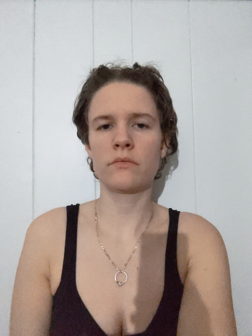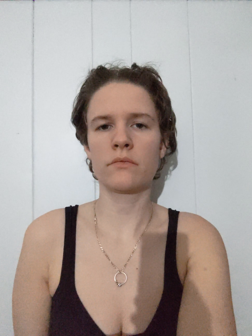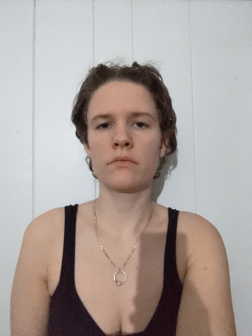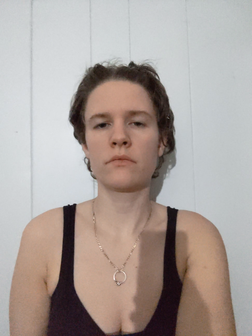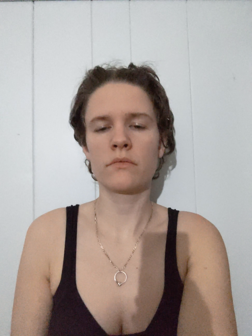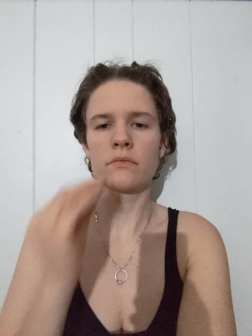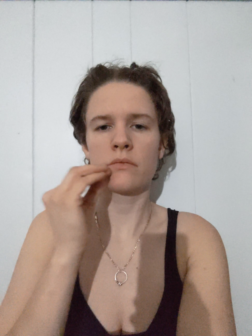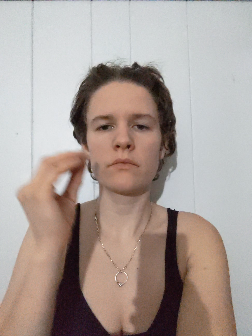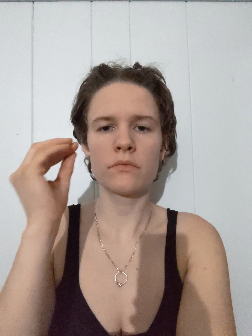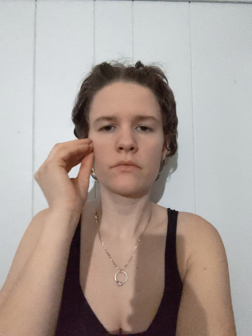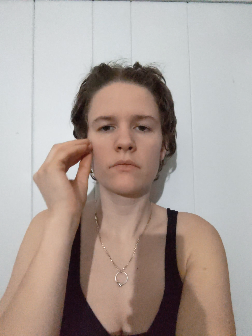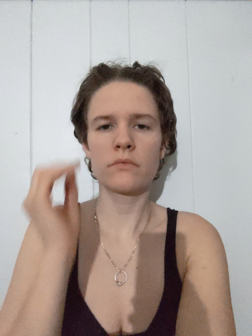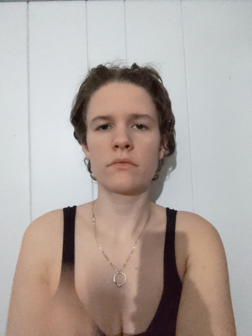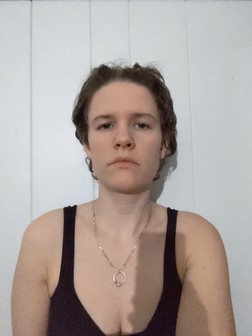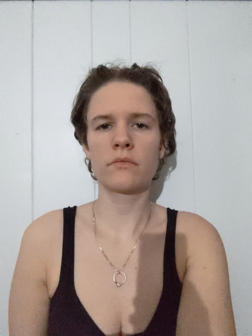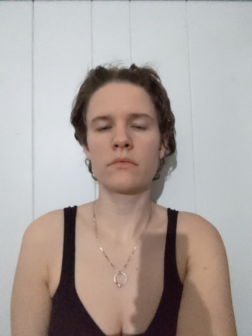home